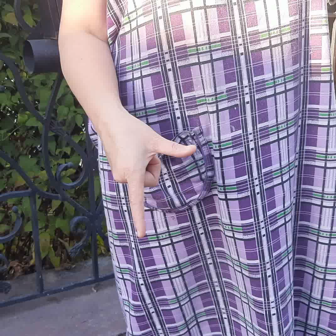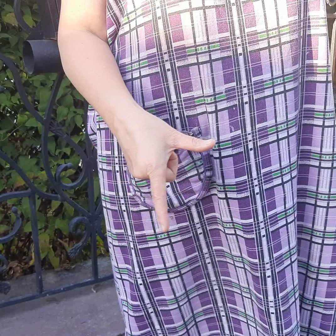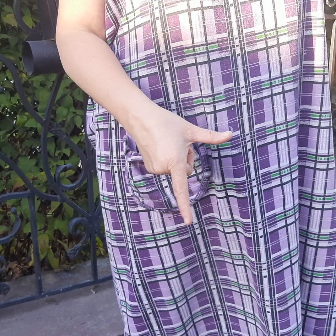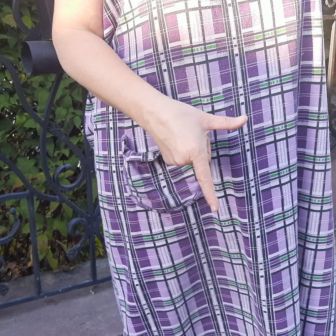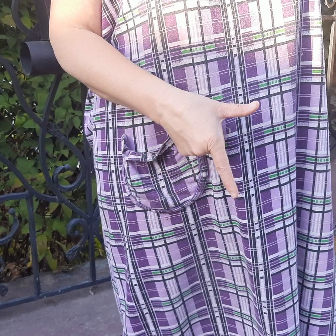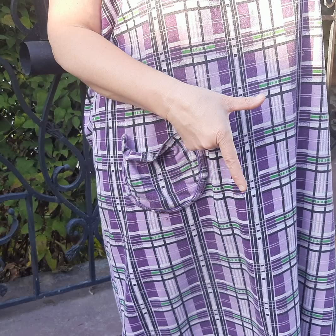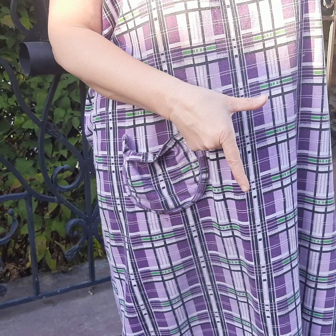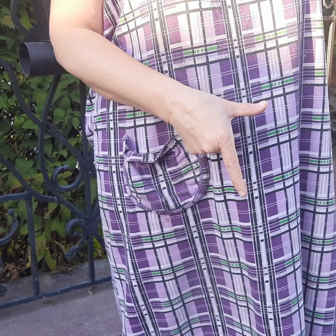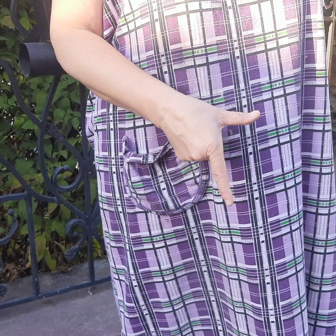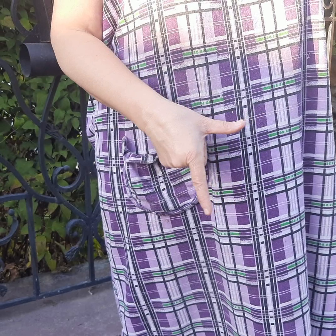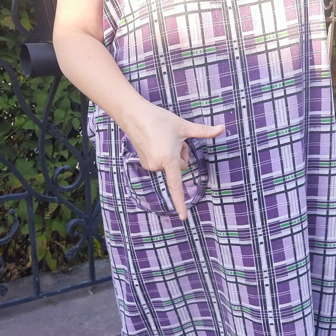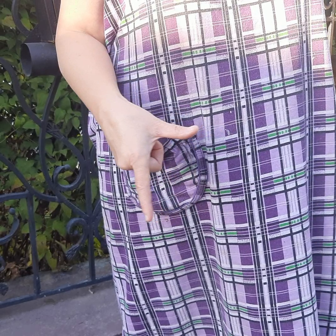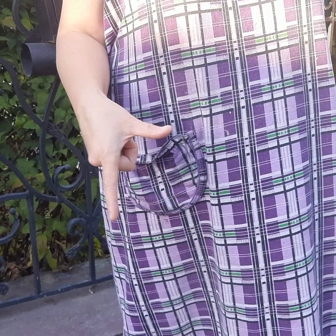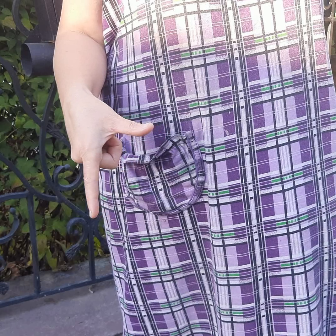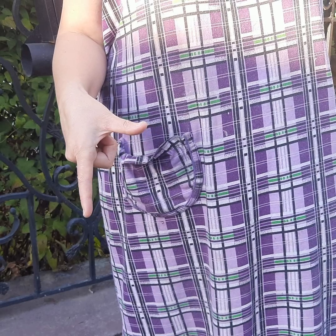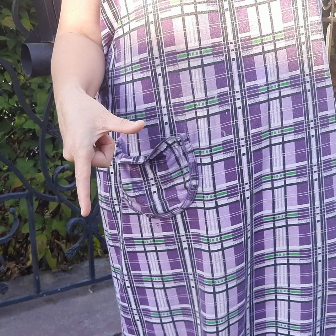Ґ